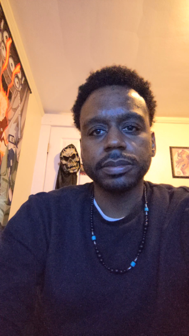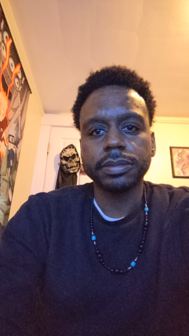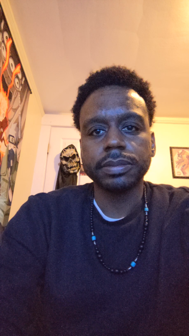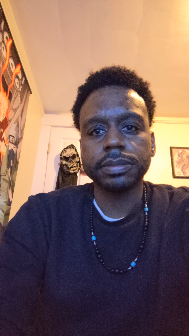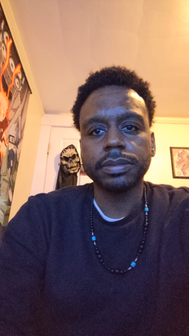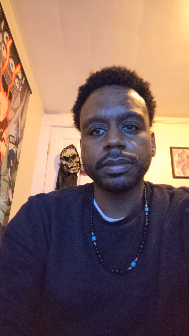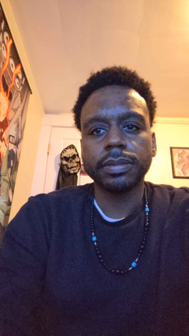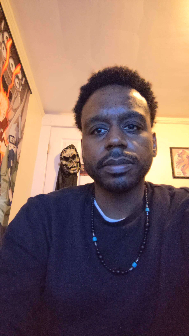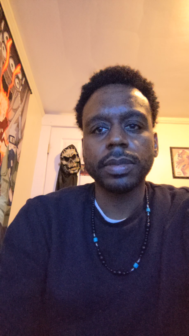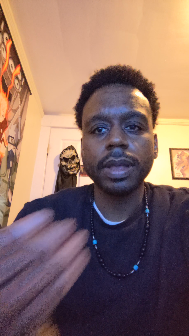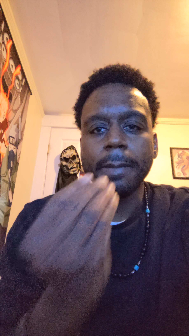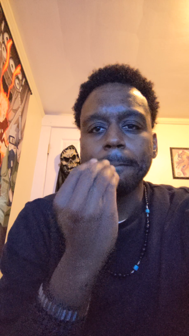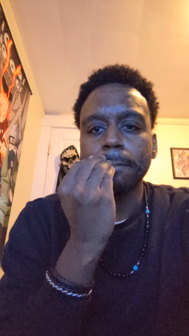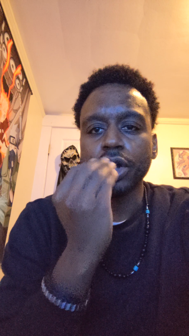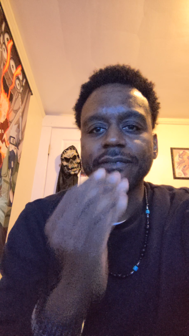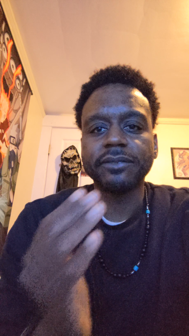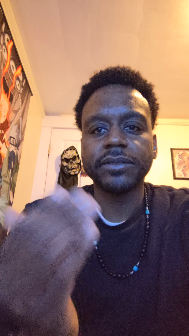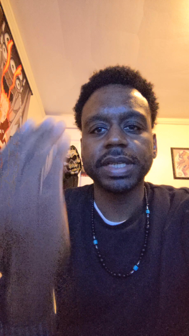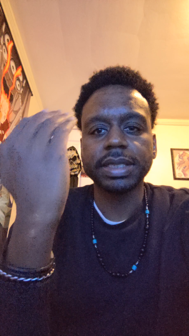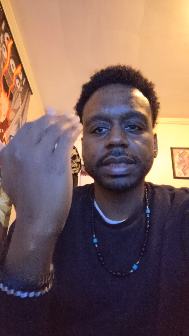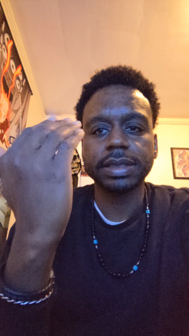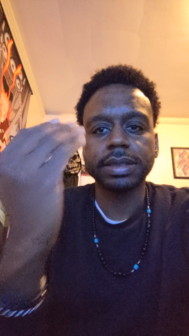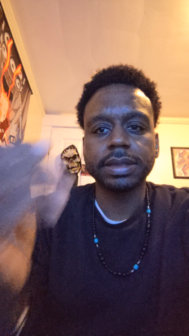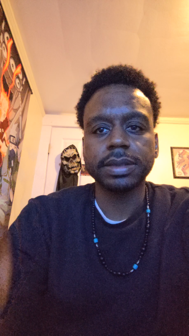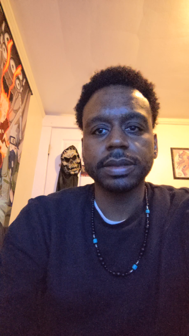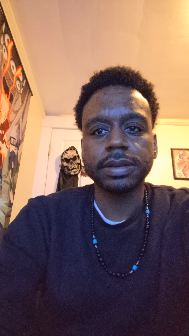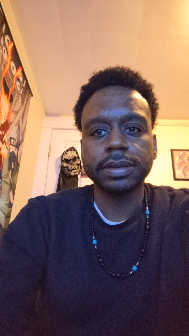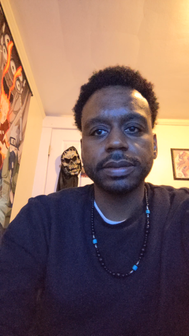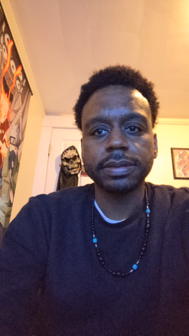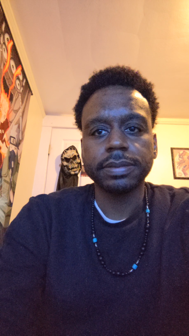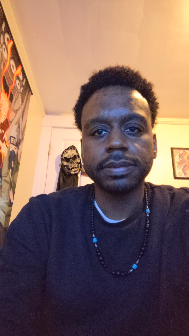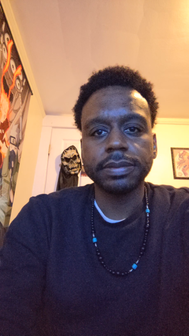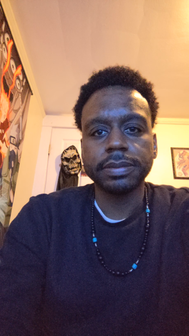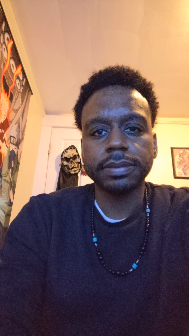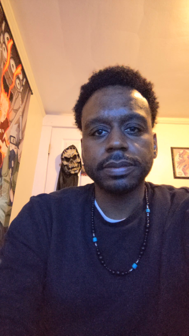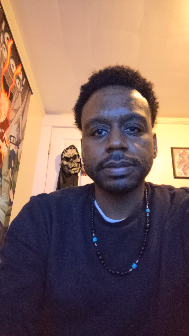breakfast